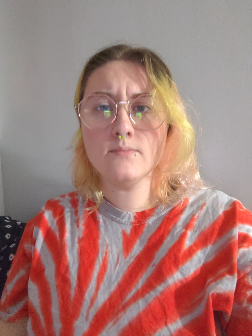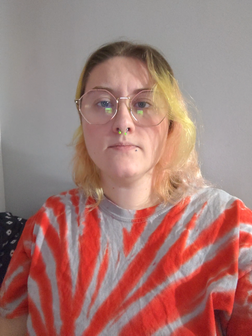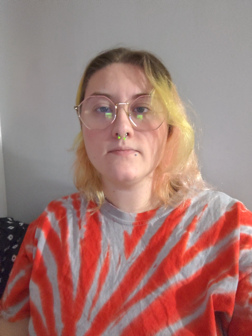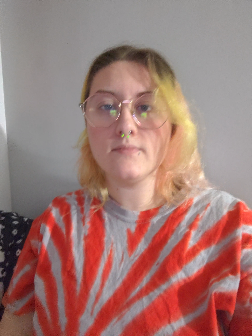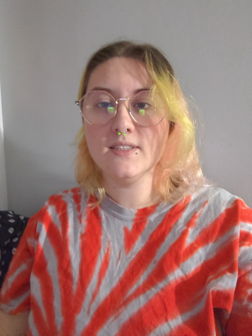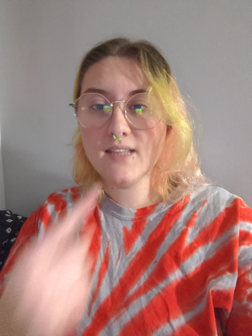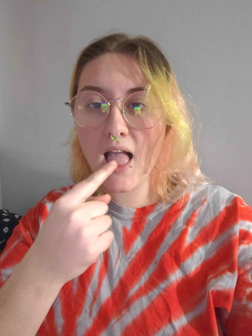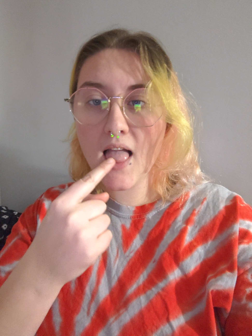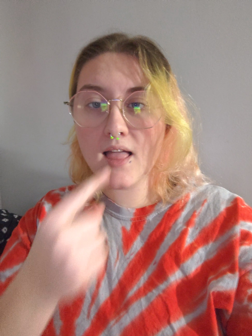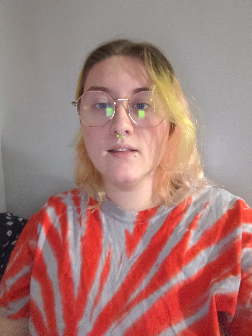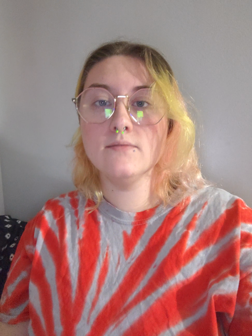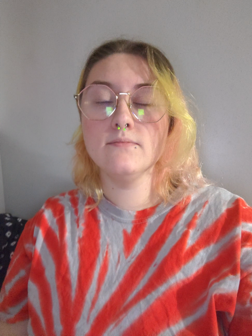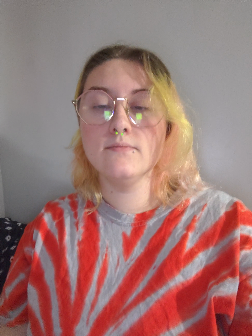tongue